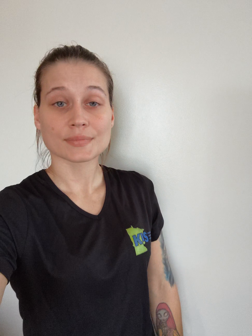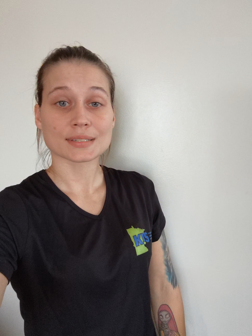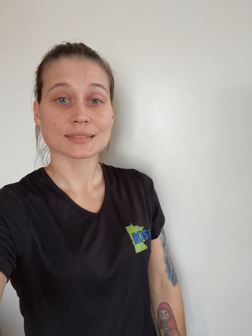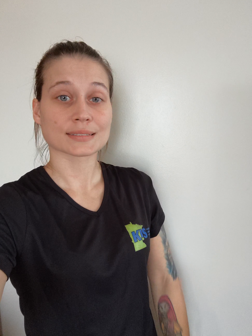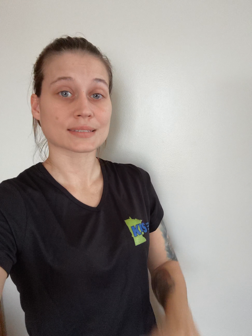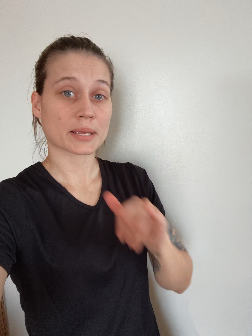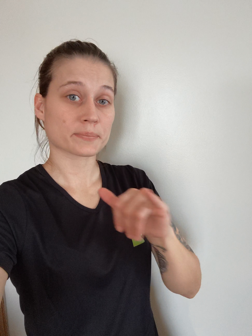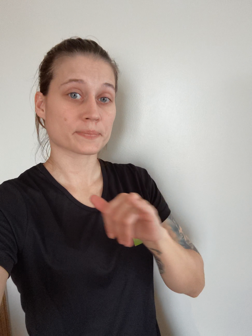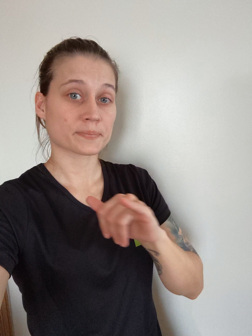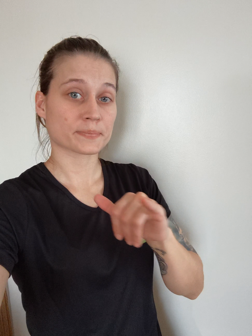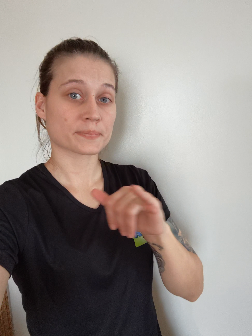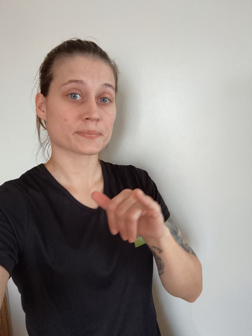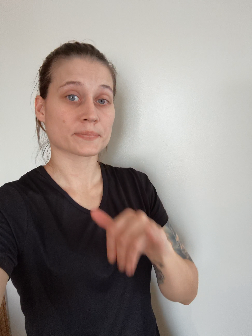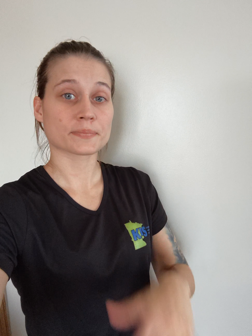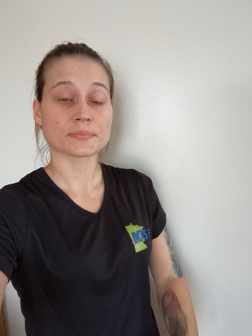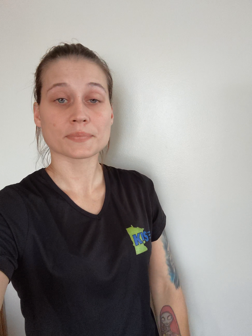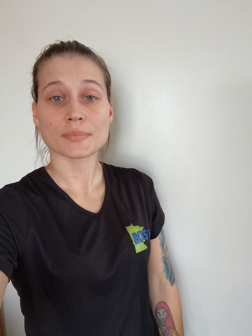same